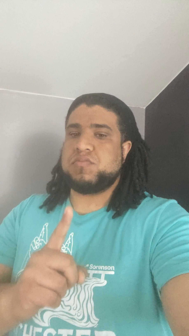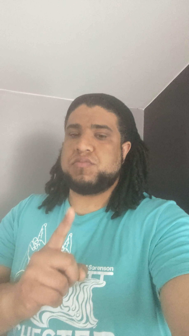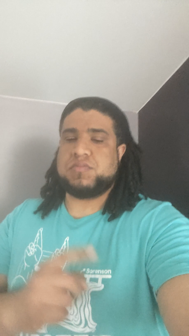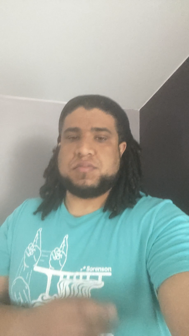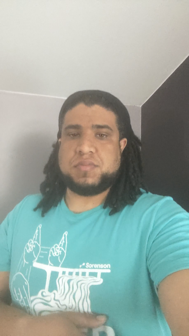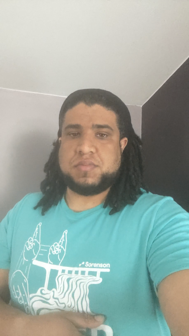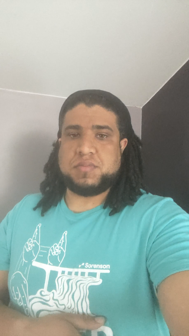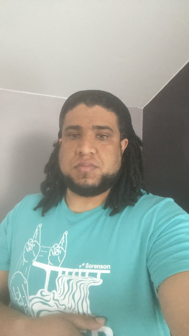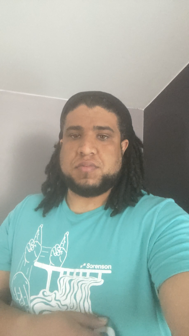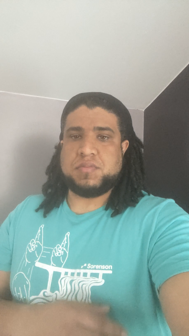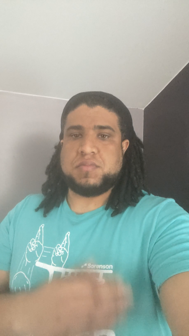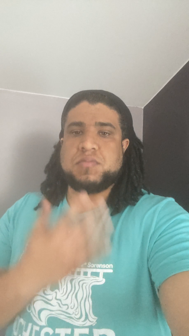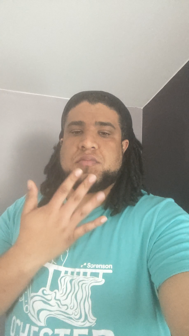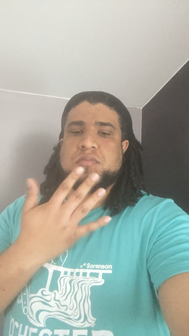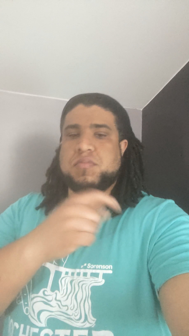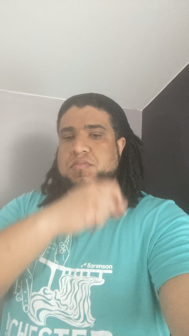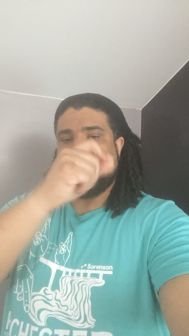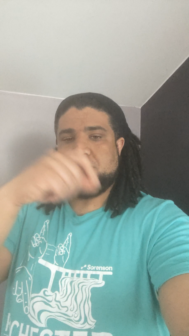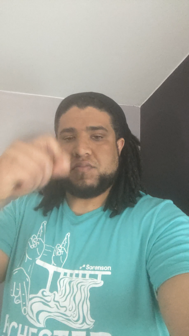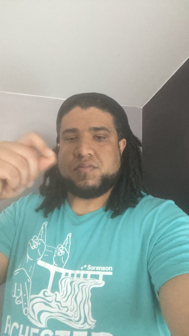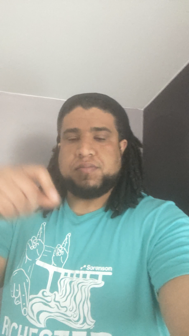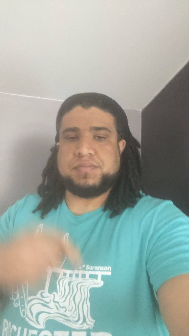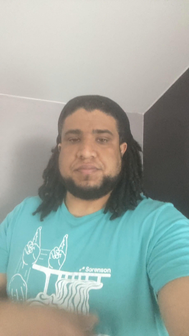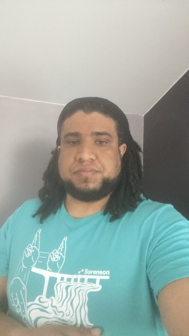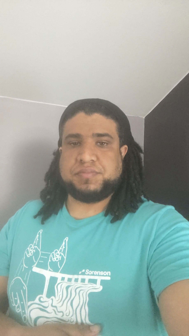crayon